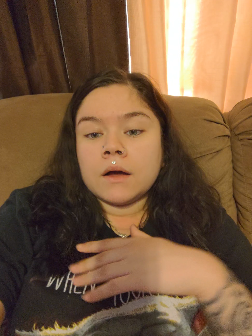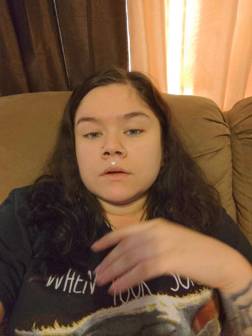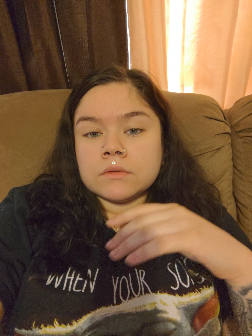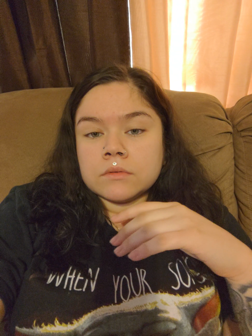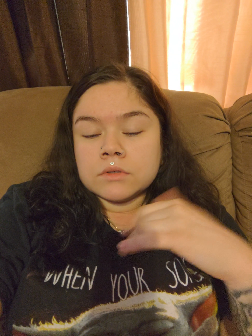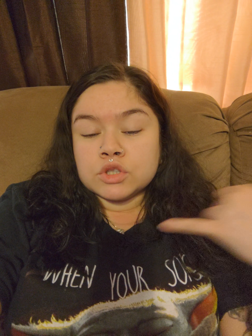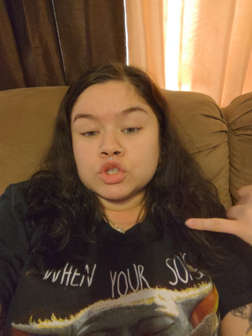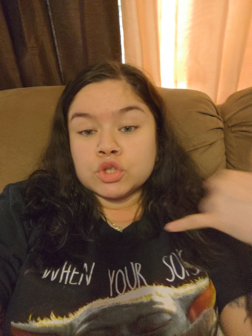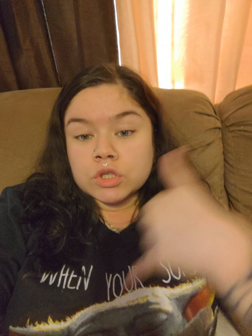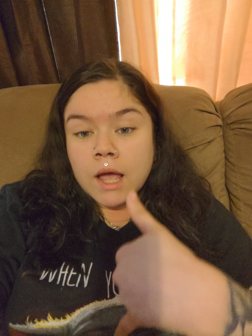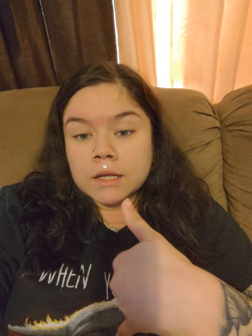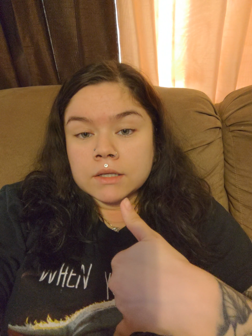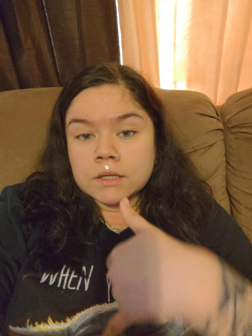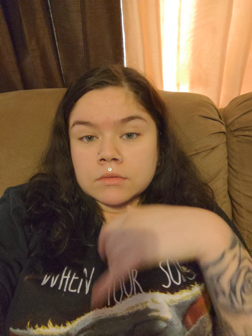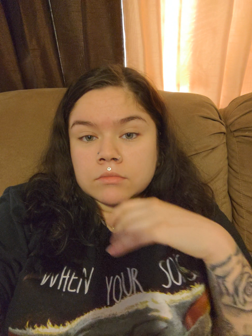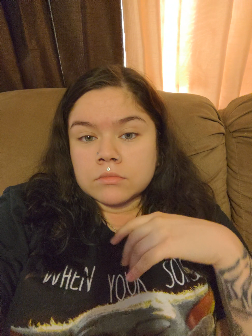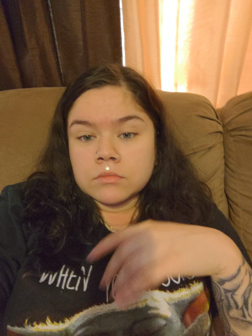jacket